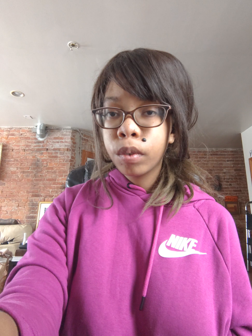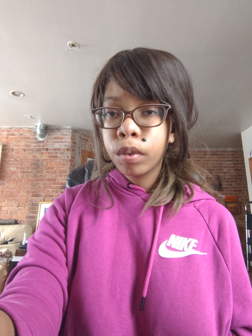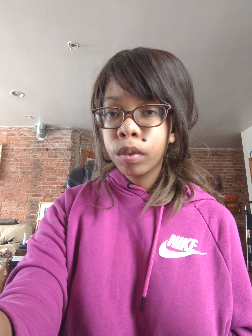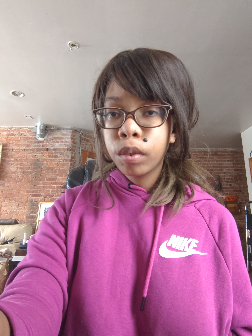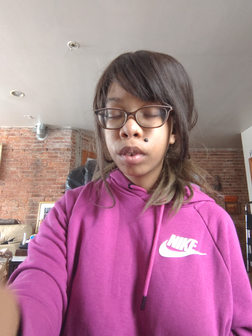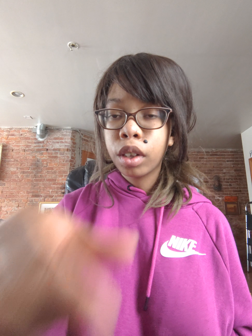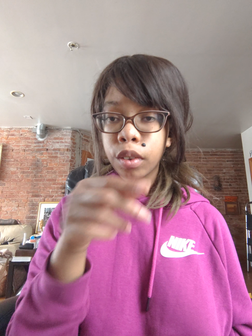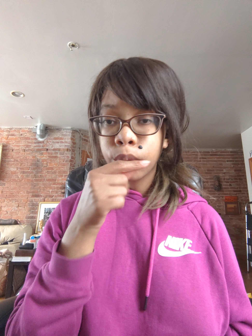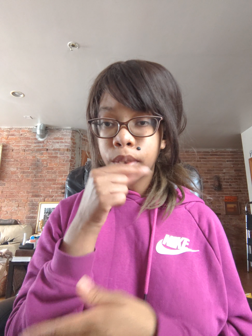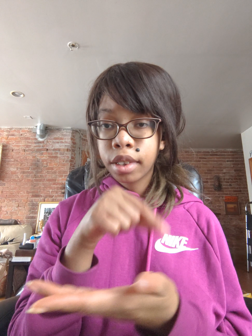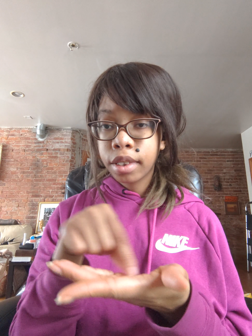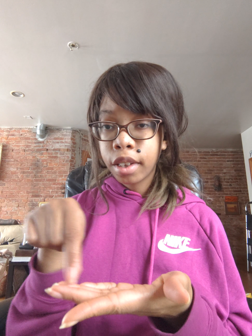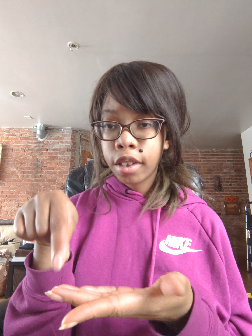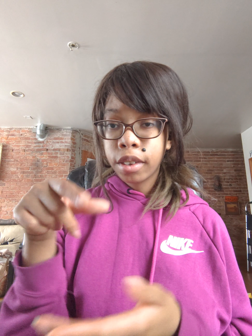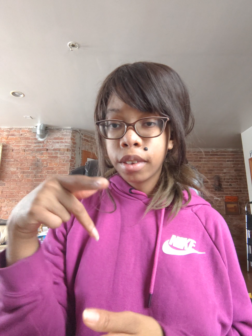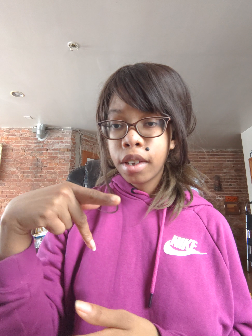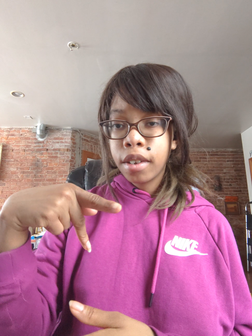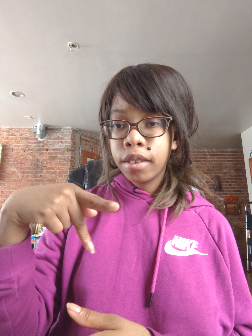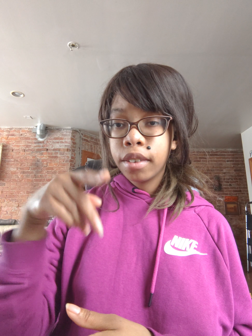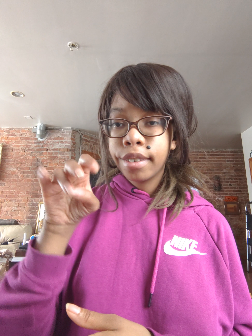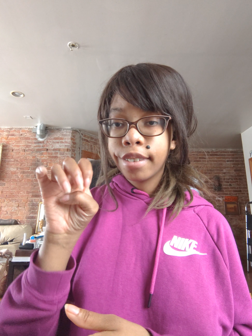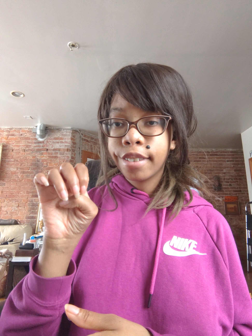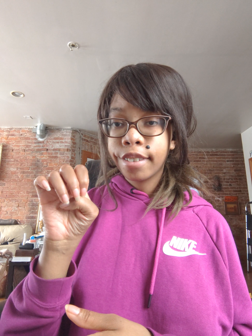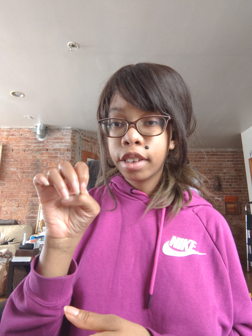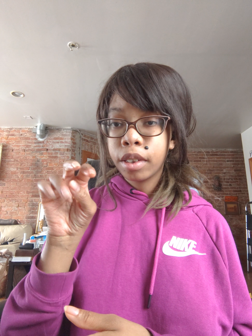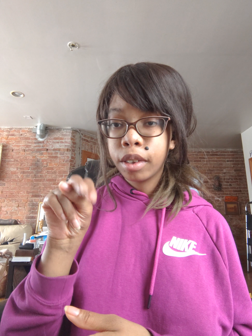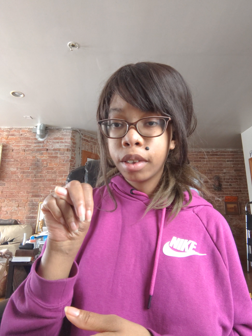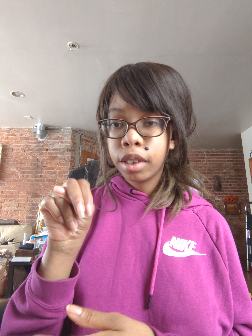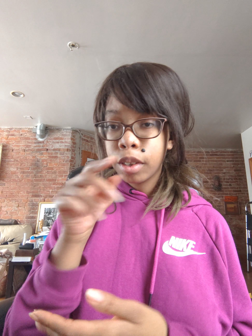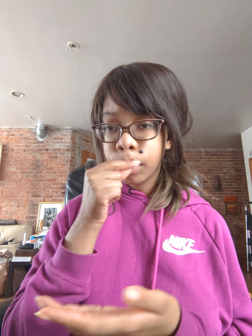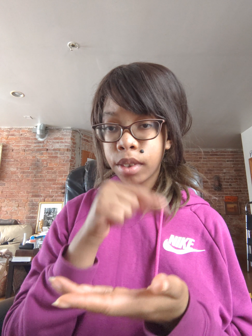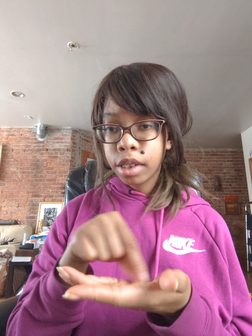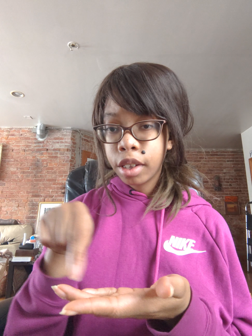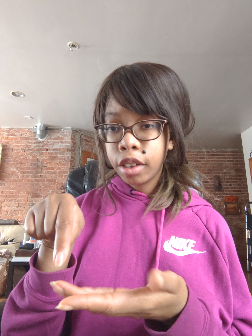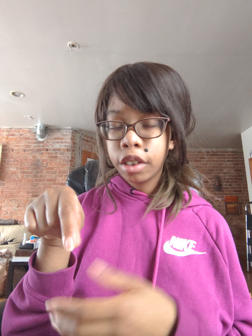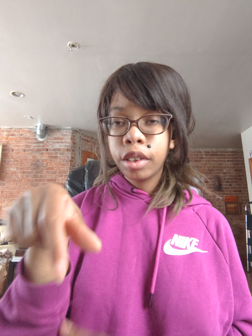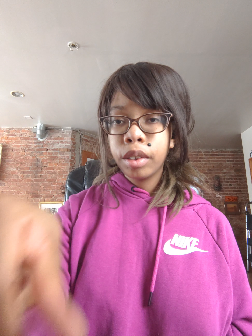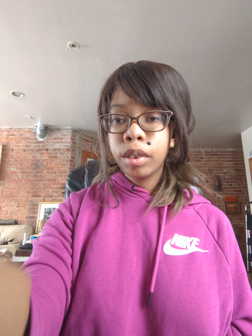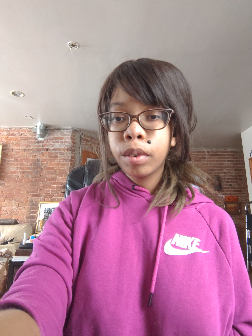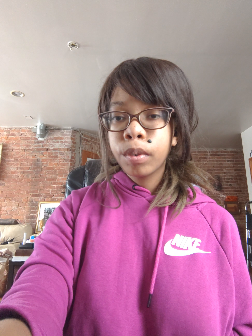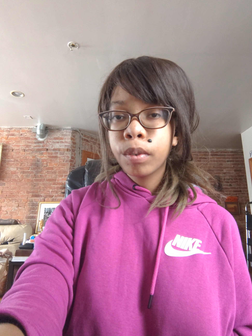pen